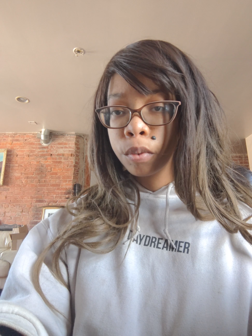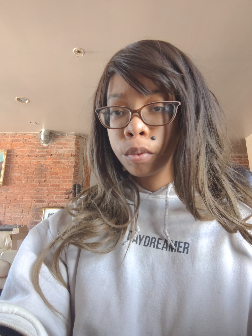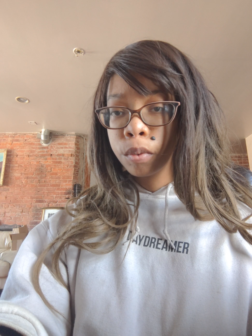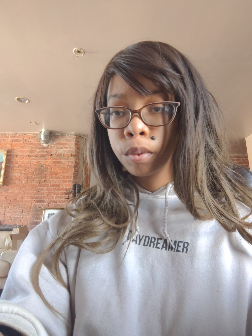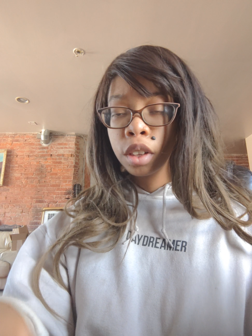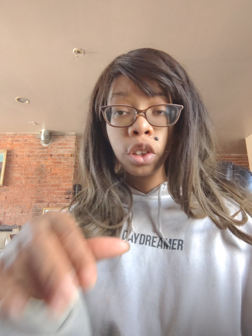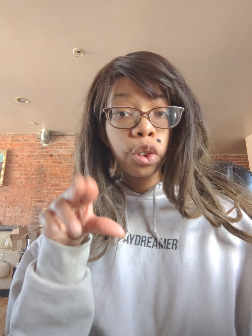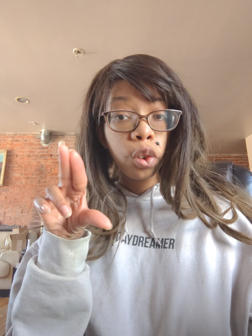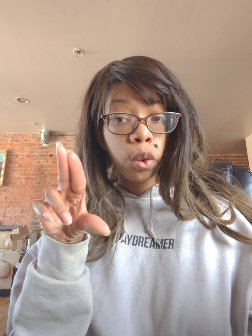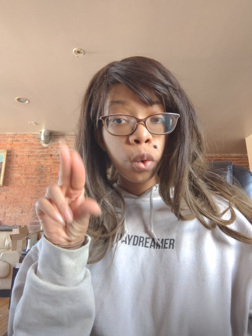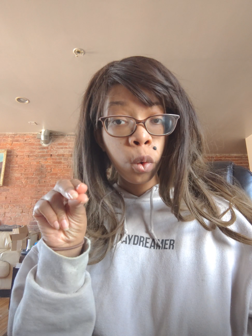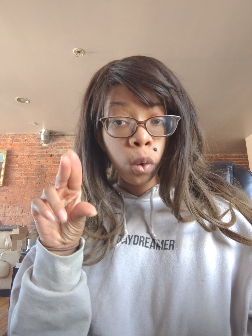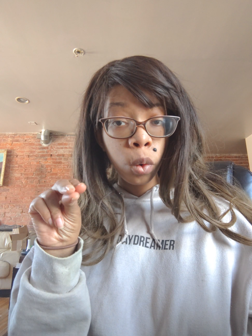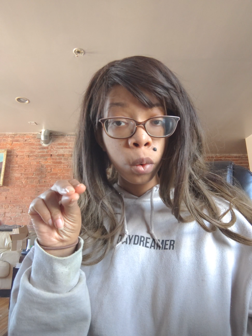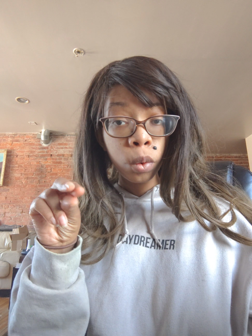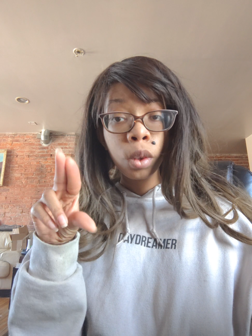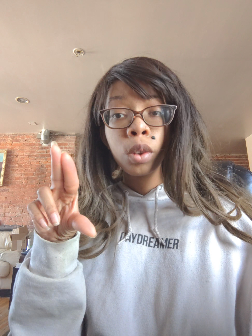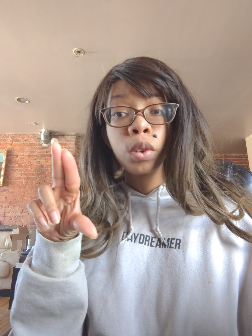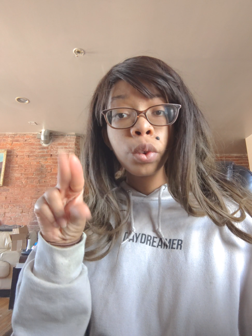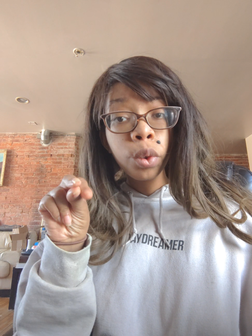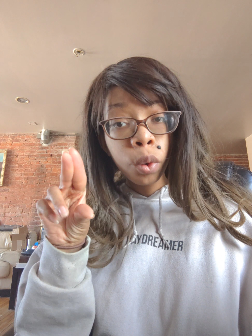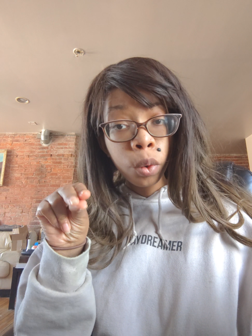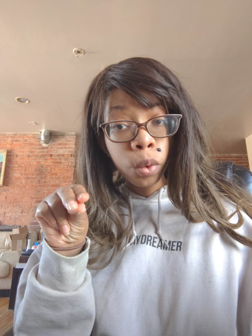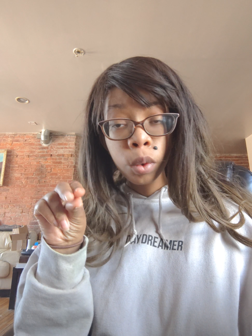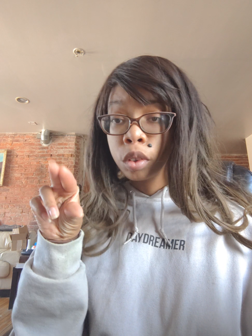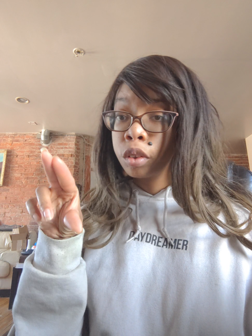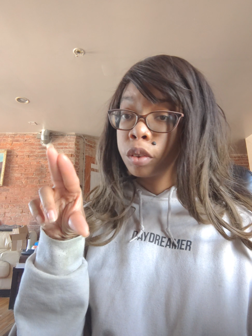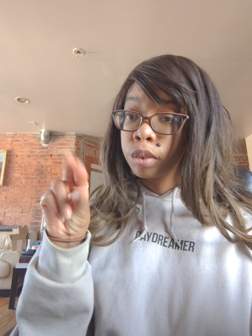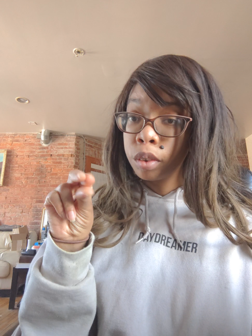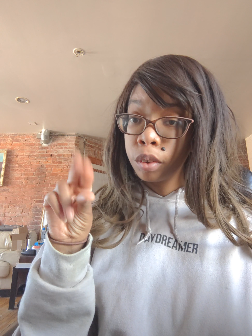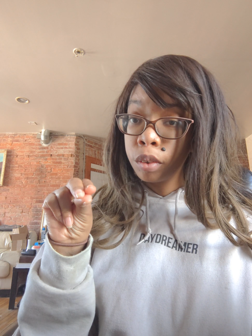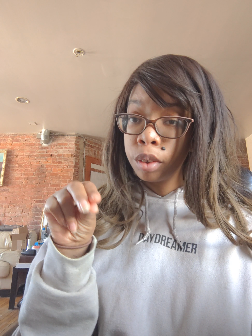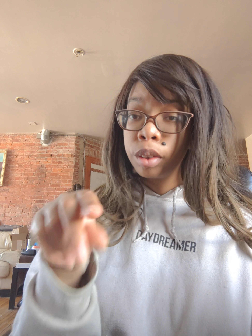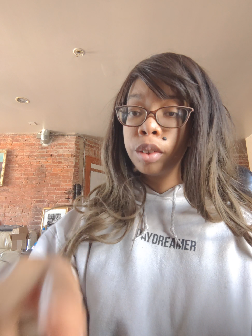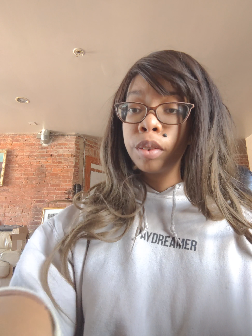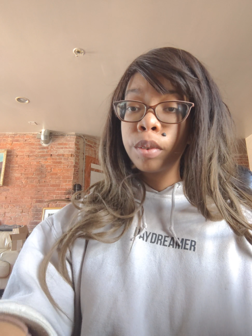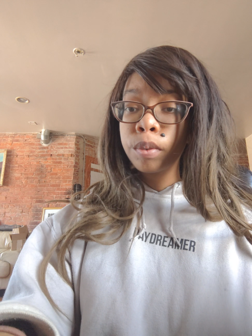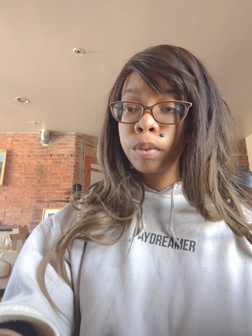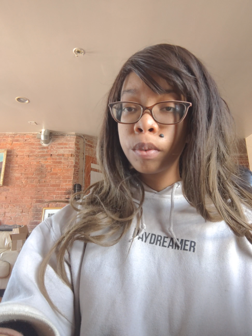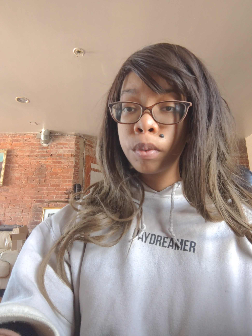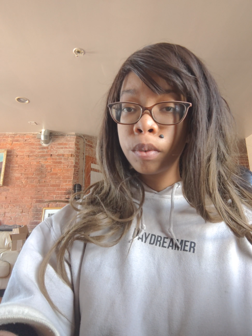no